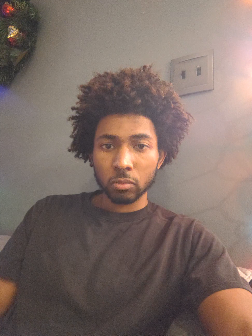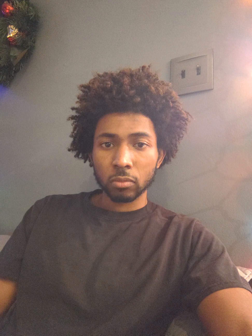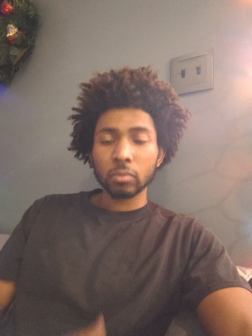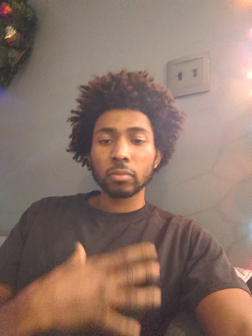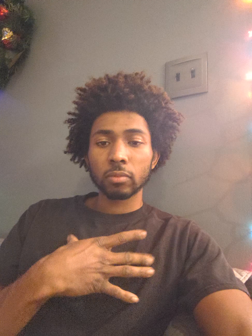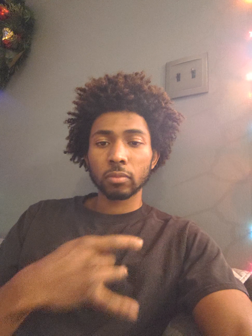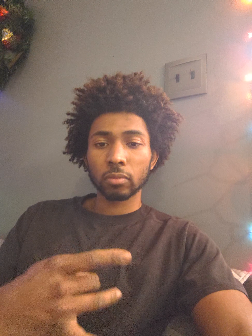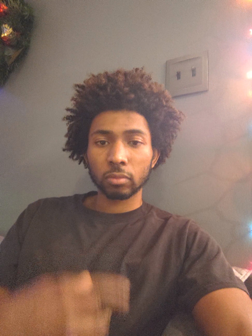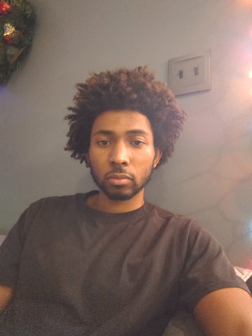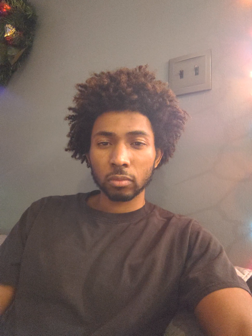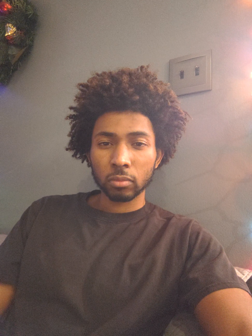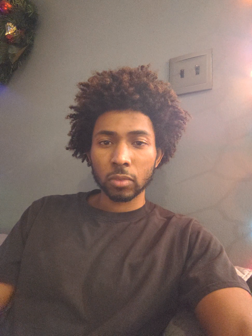like